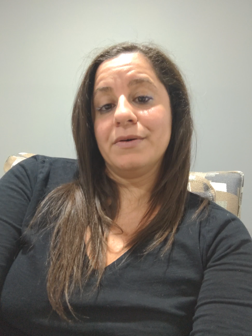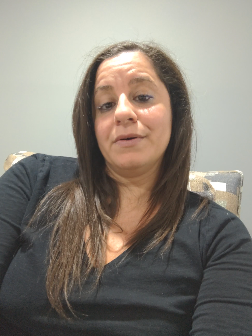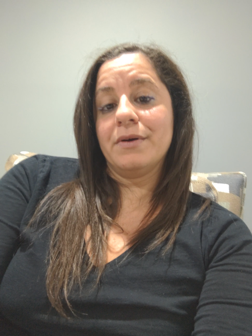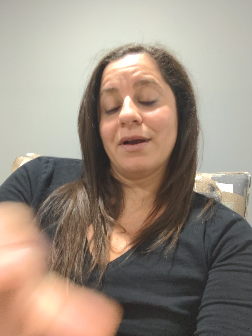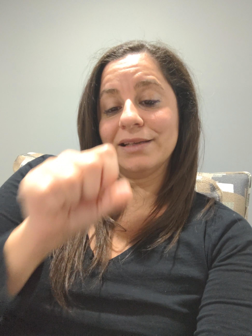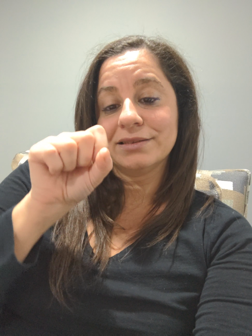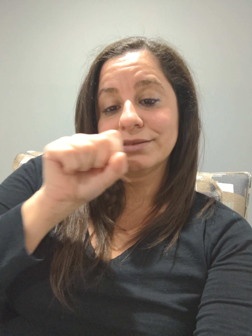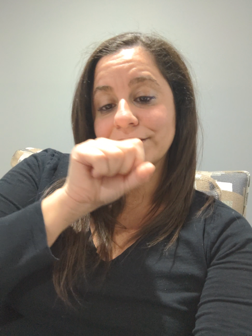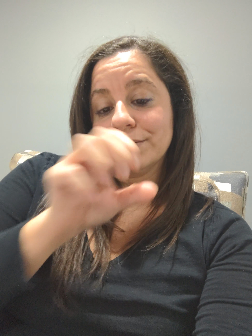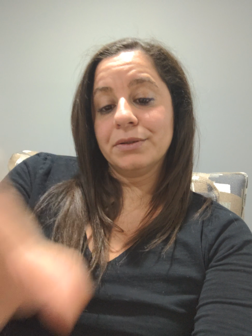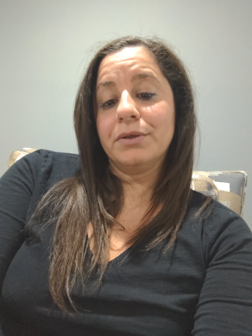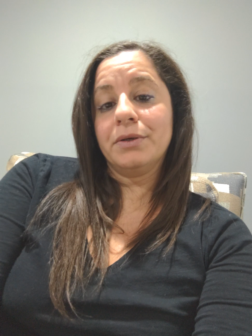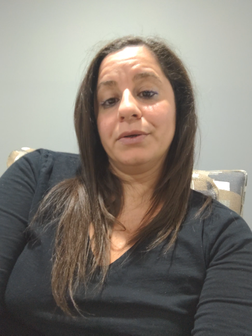carrot